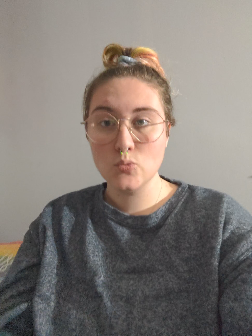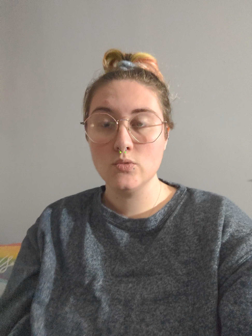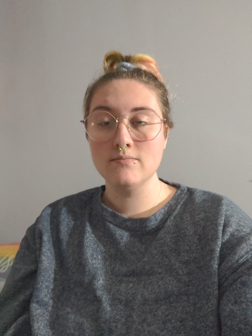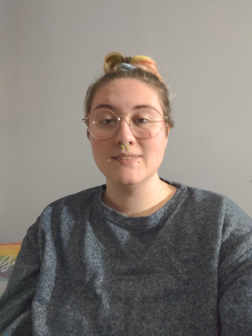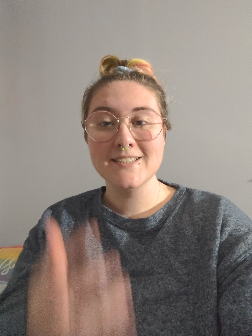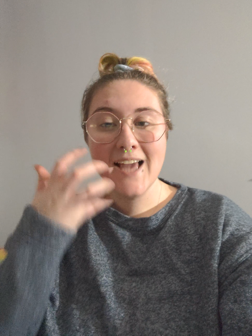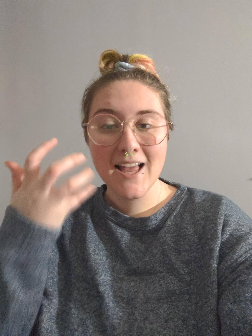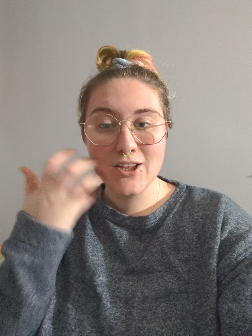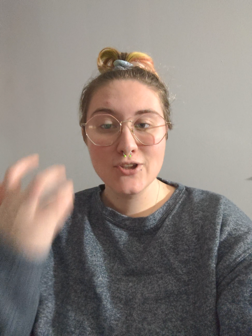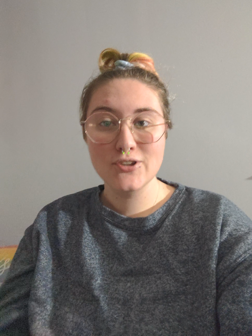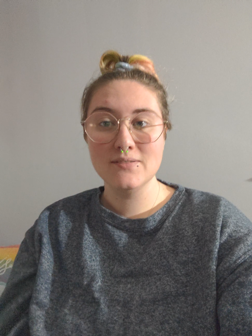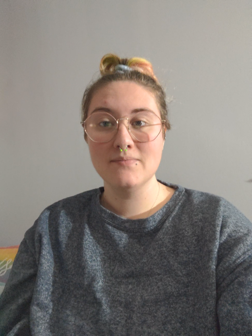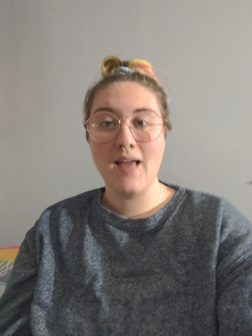tiger